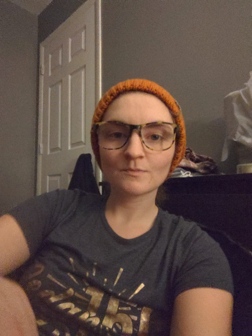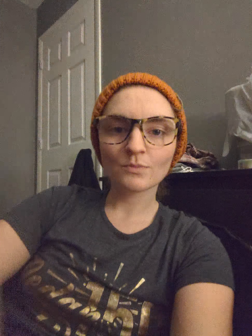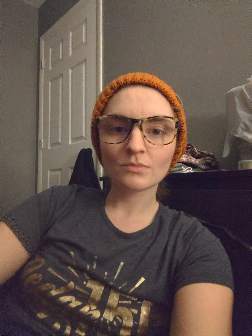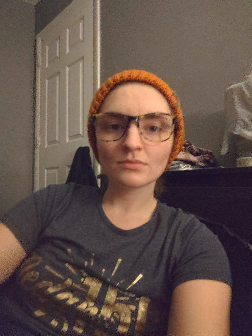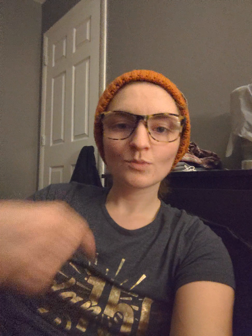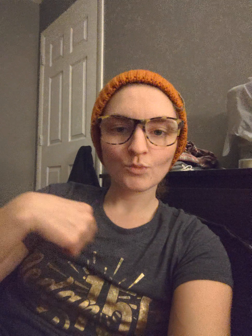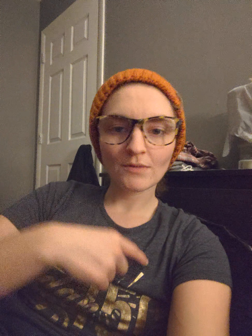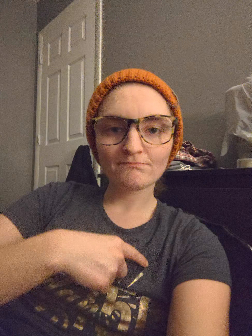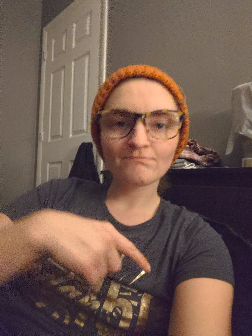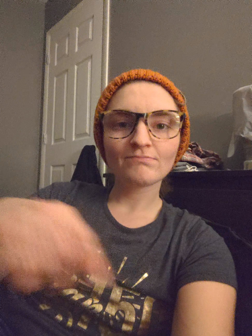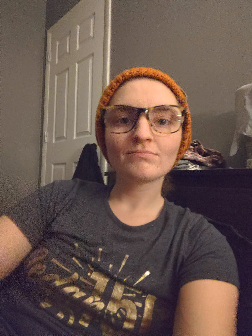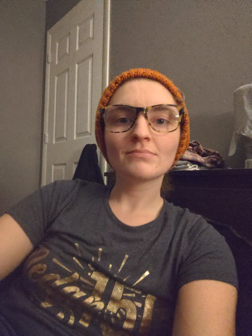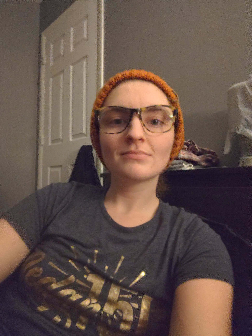we